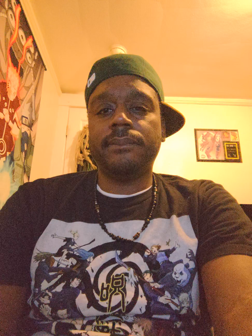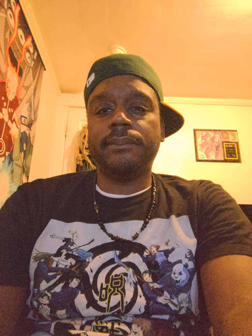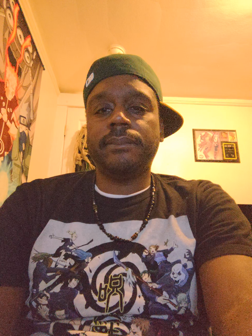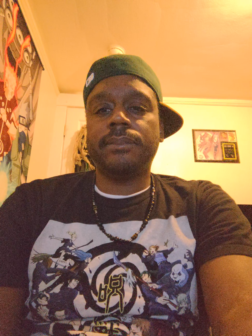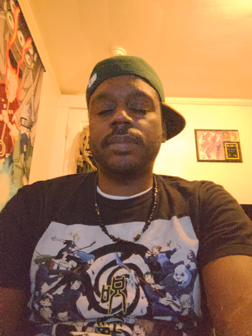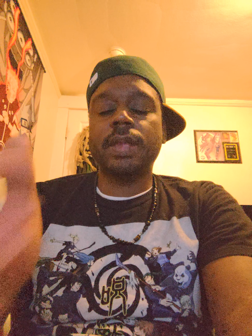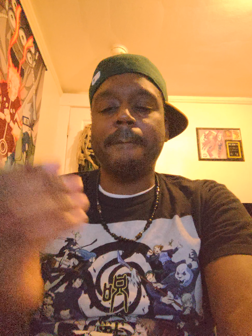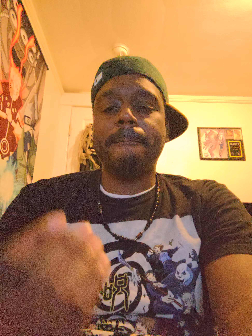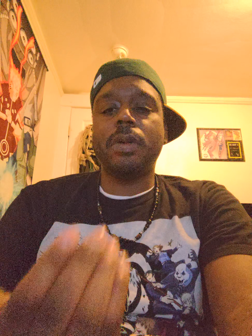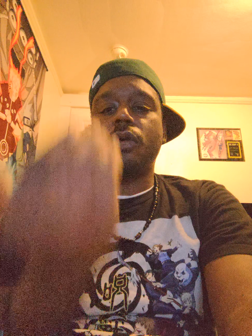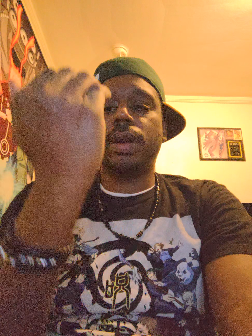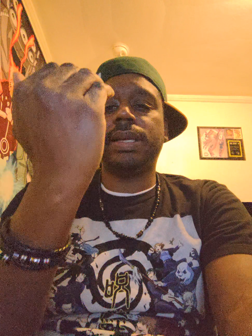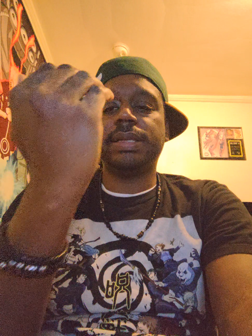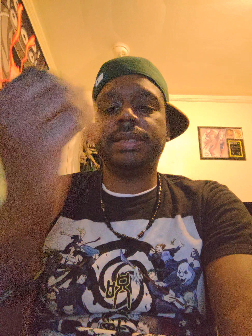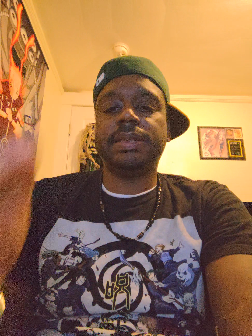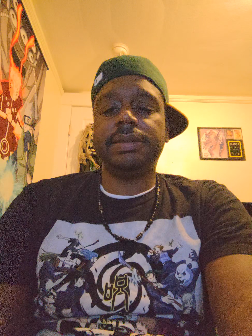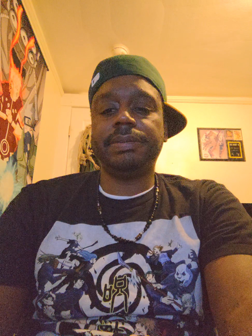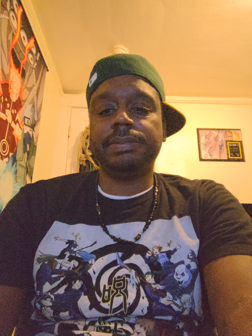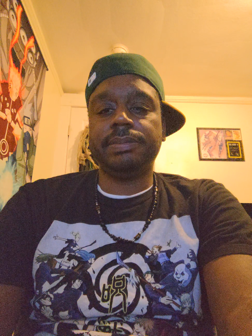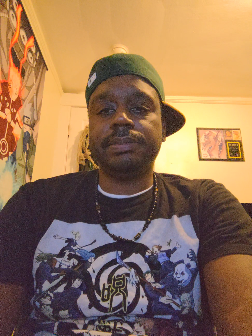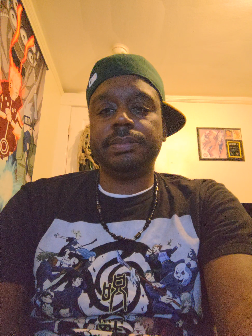morning